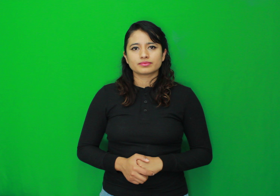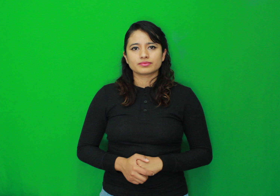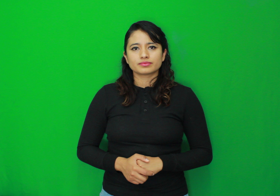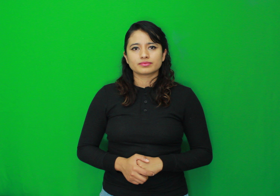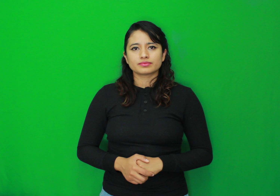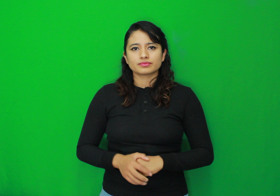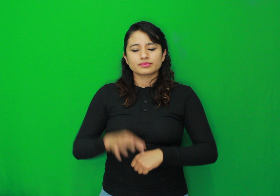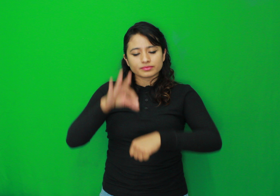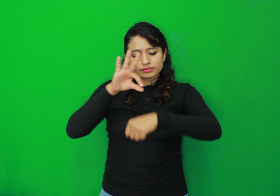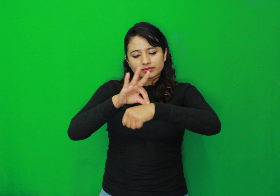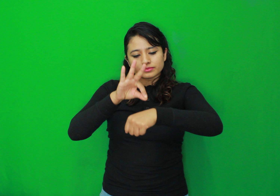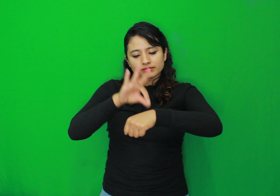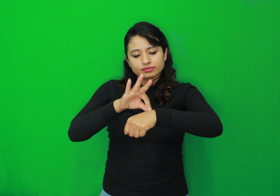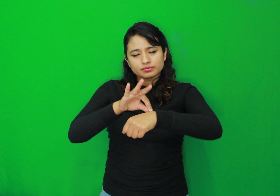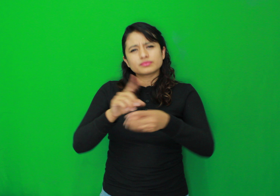farmacia